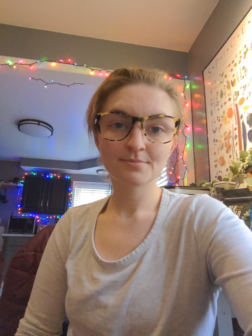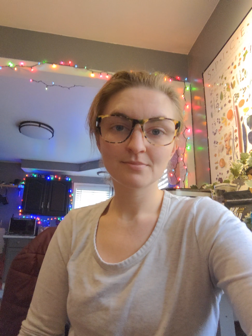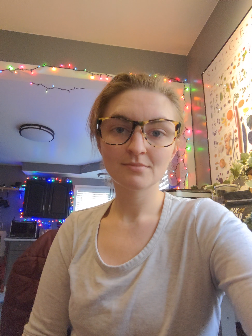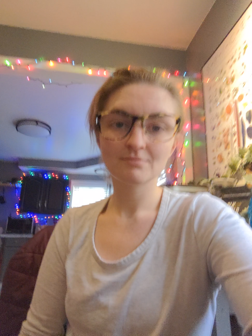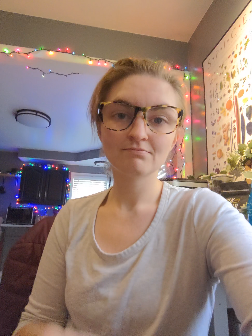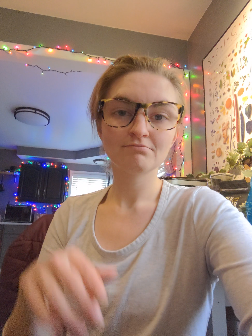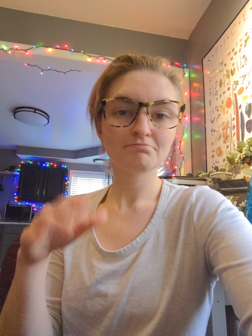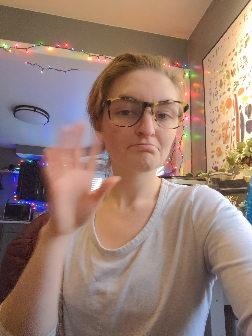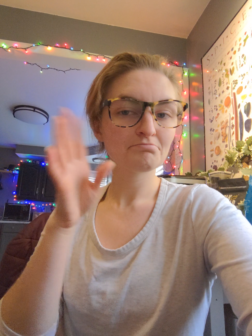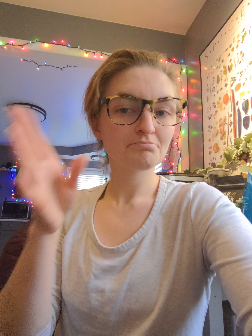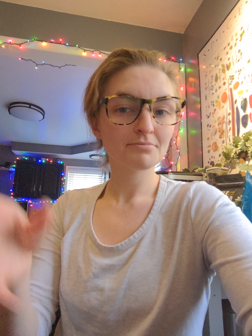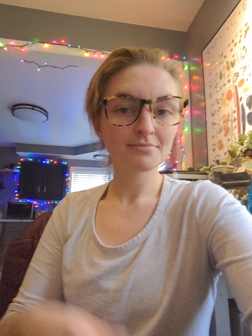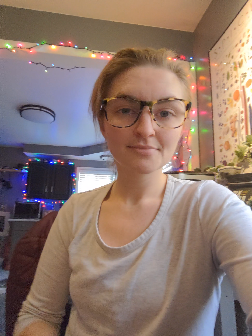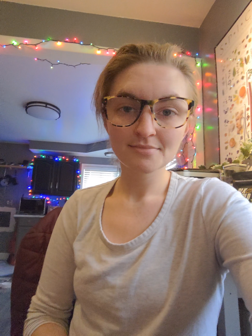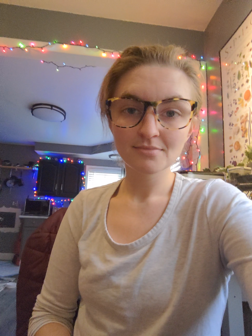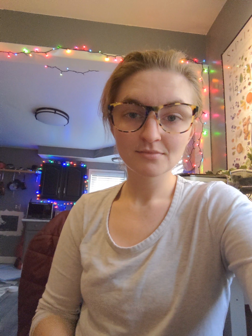pretend